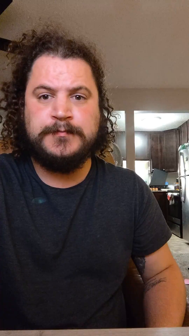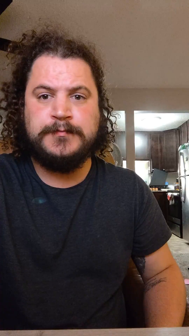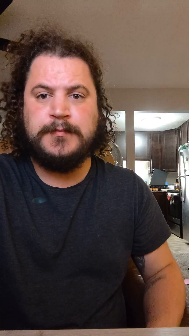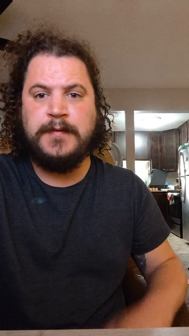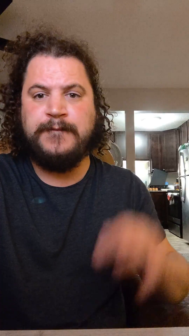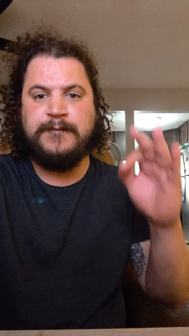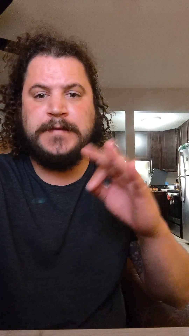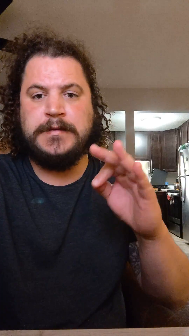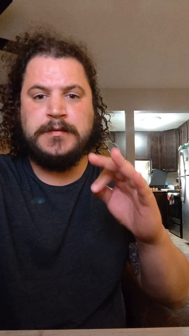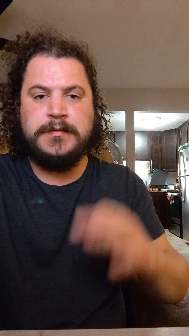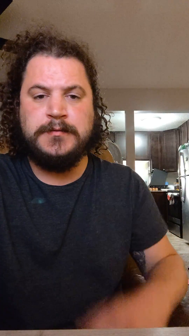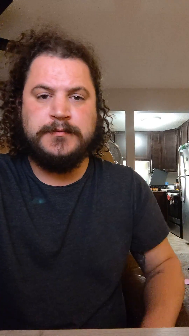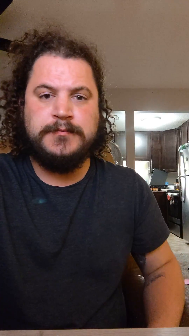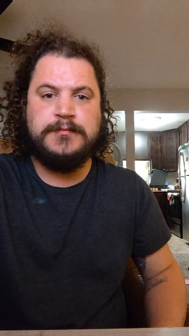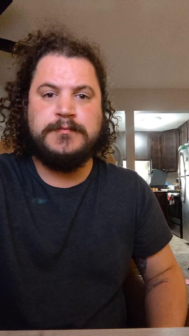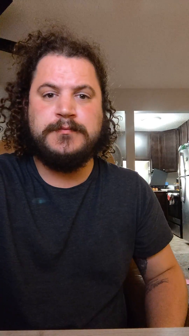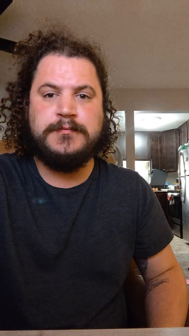fit